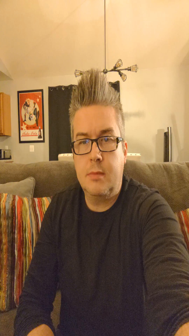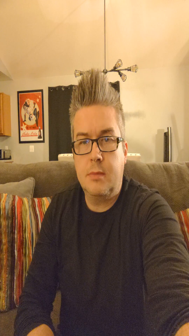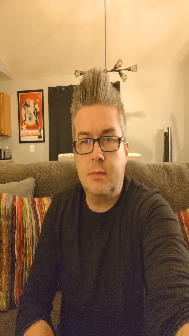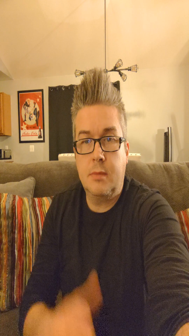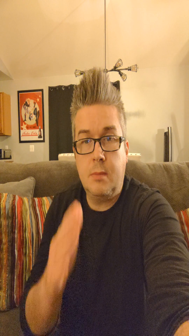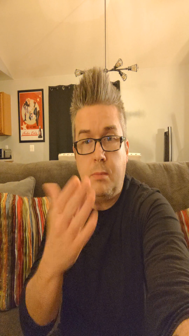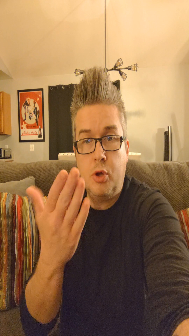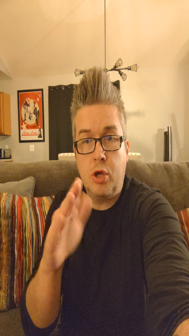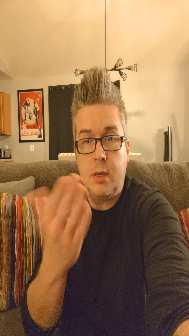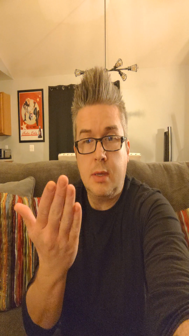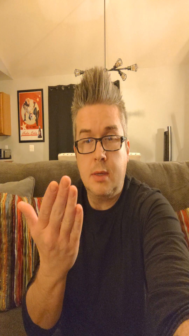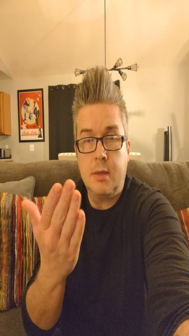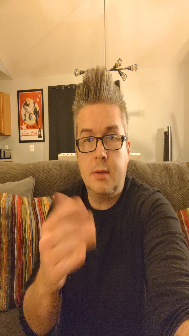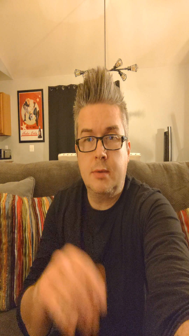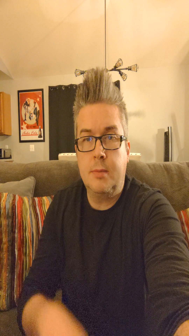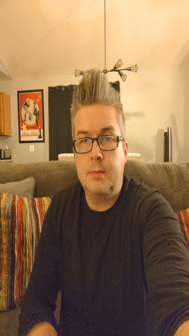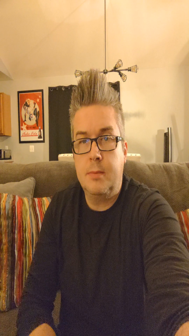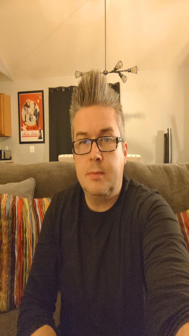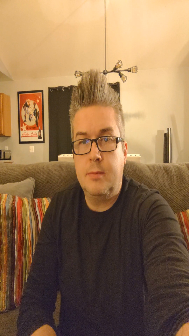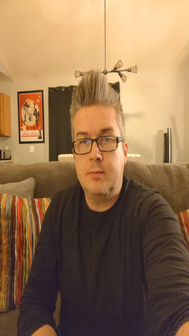book